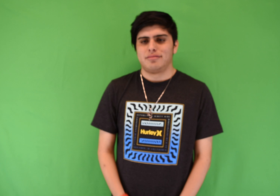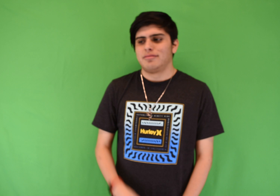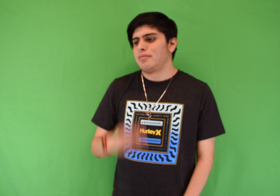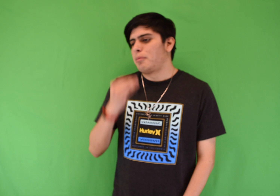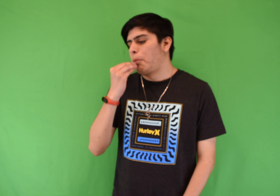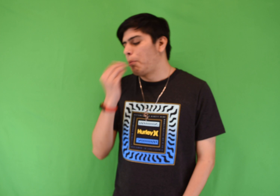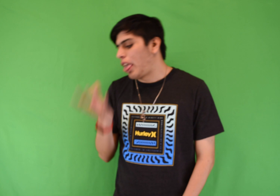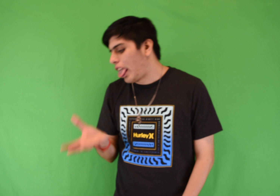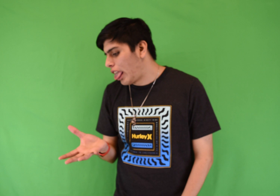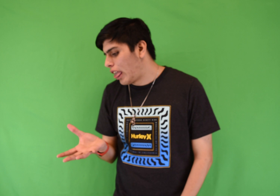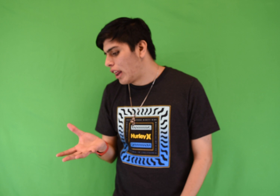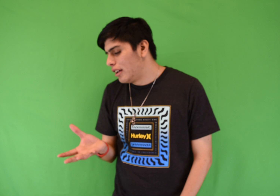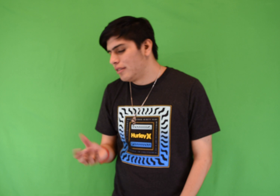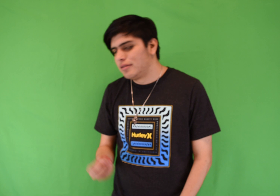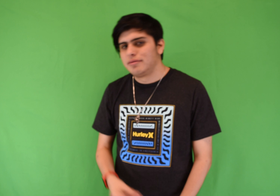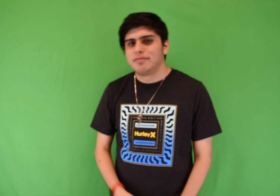vómito